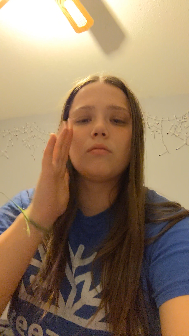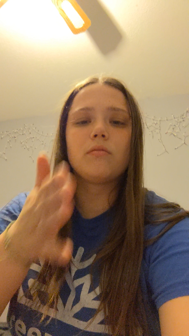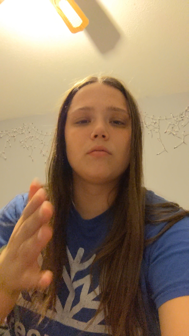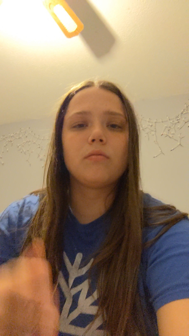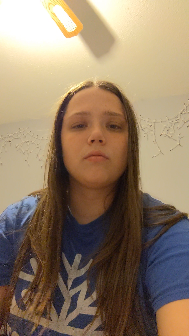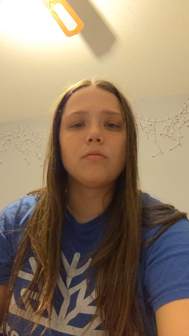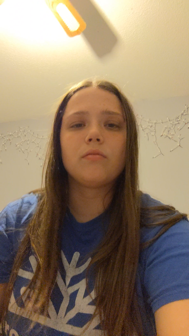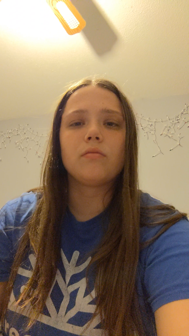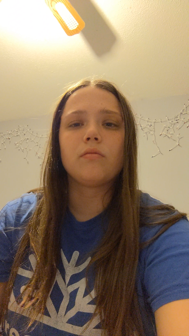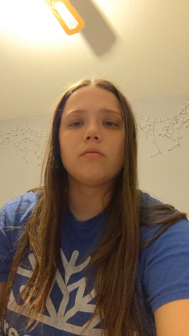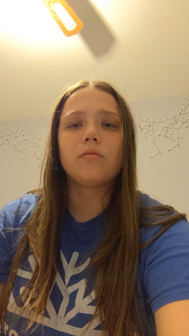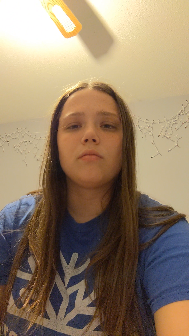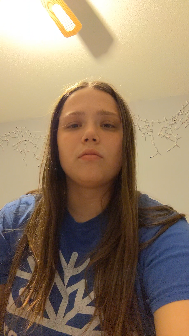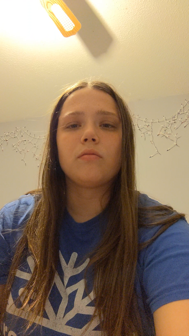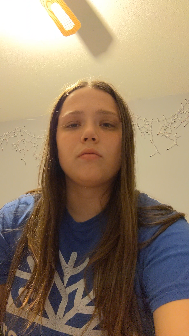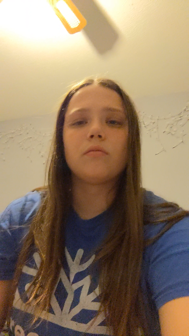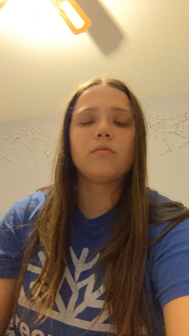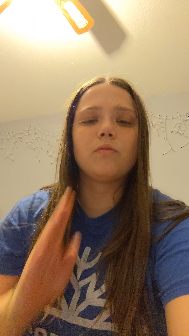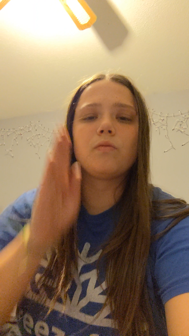over